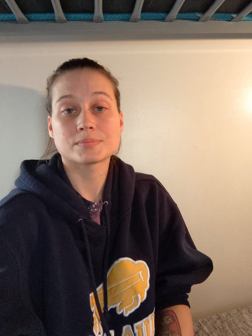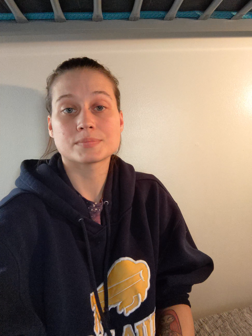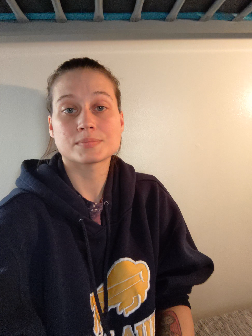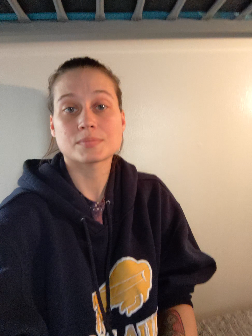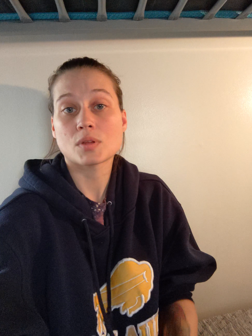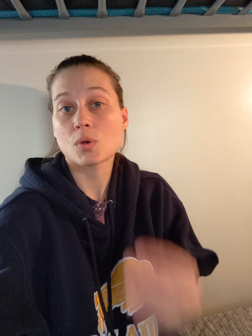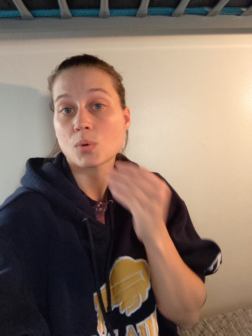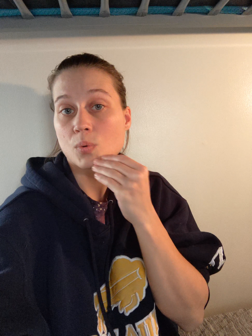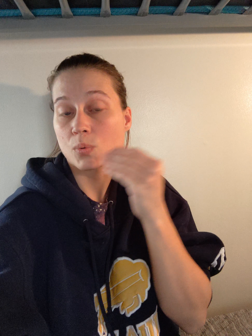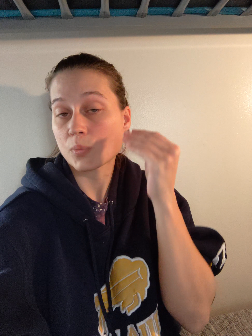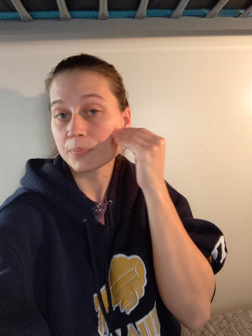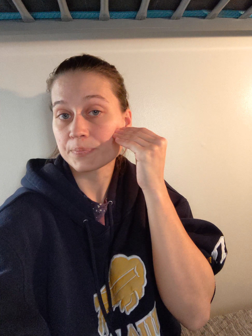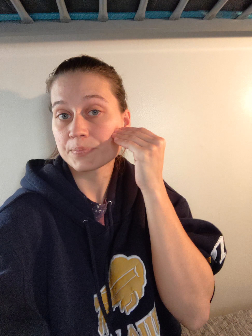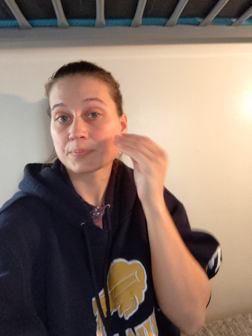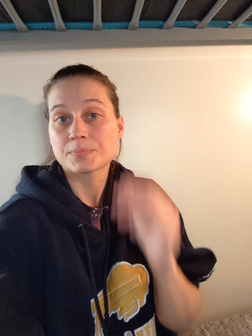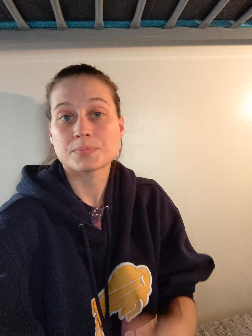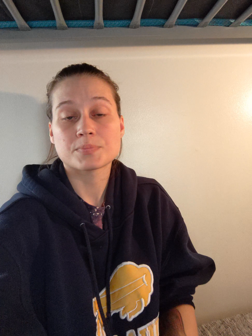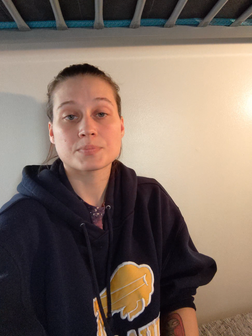home